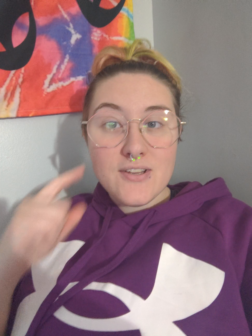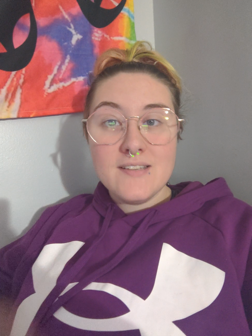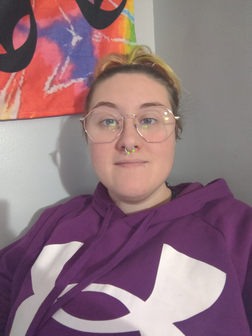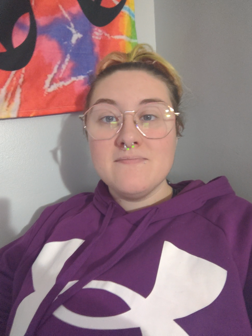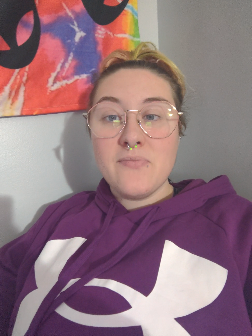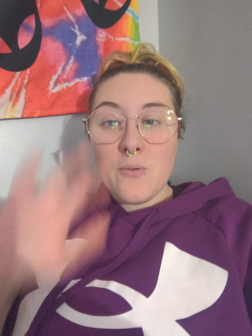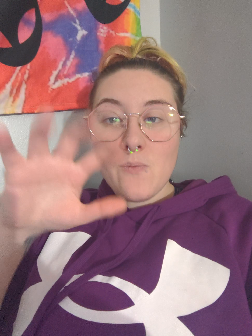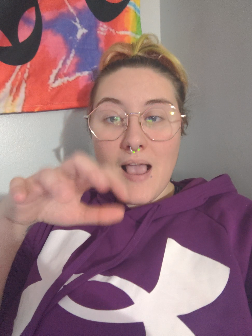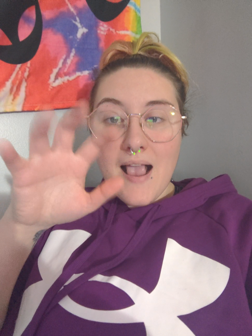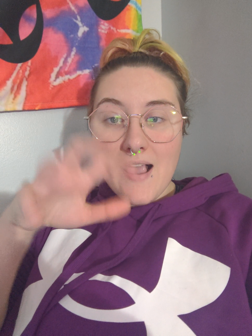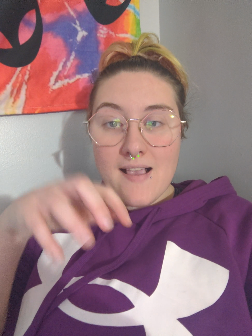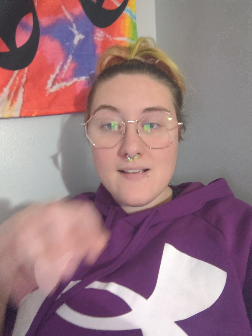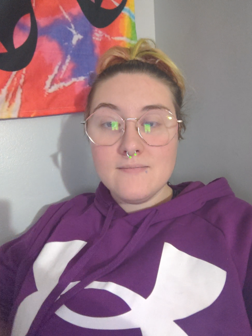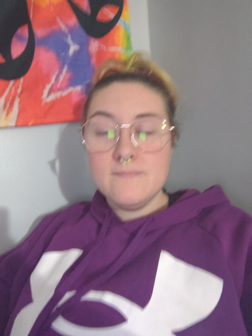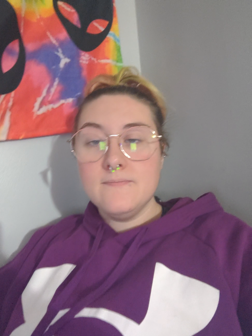rain